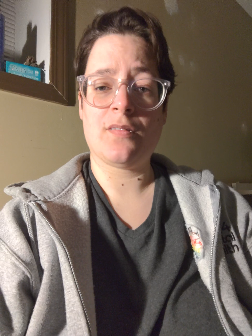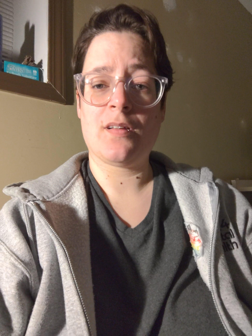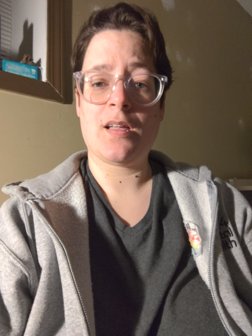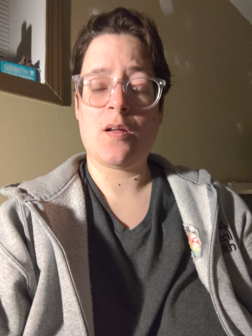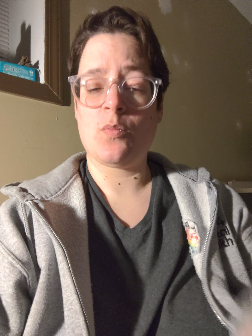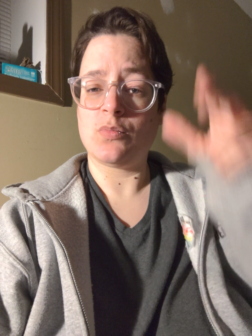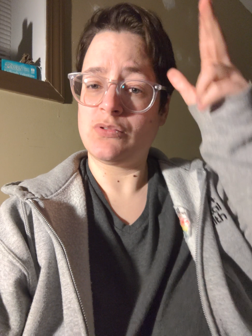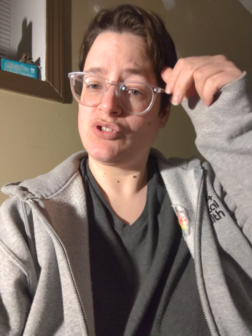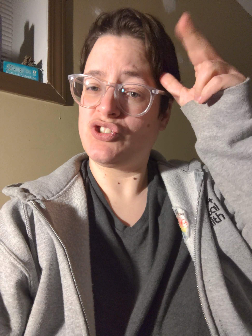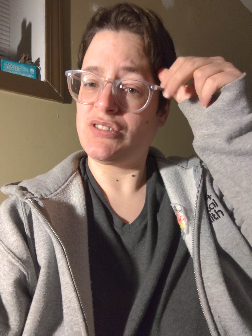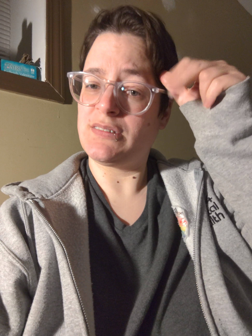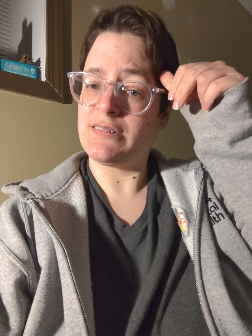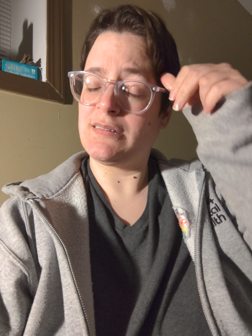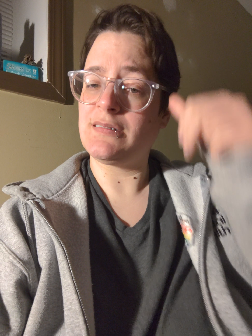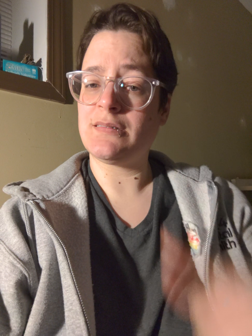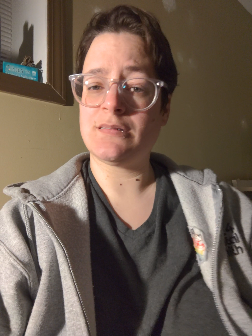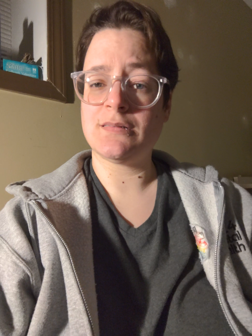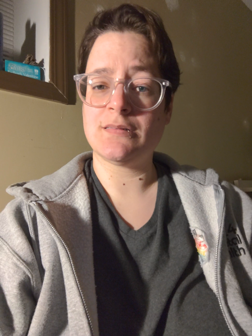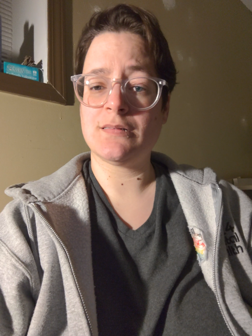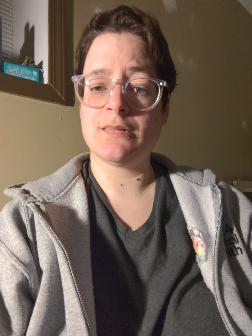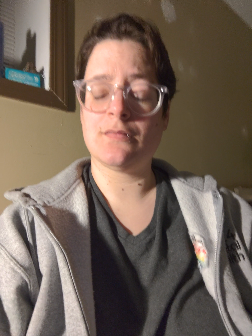horse